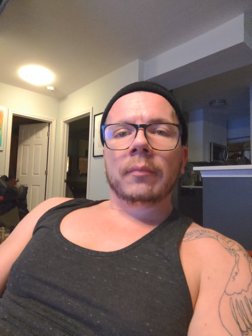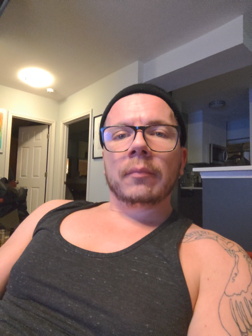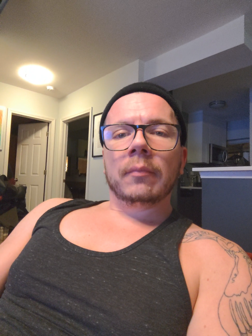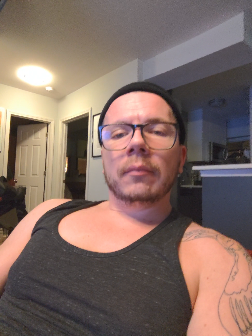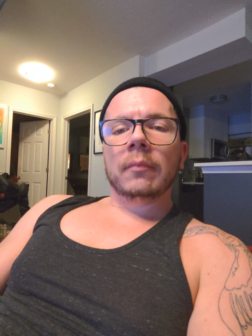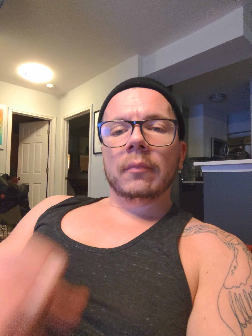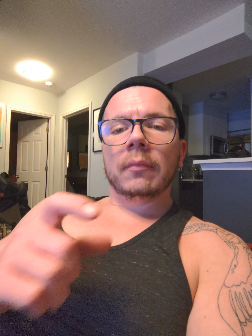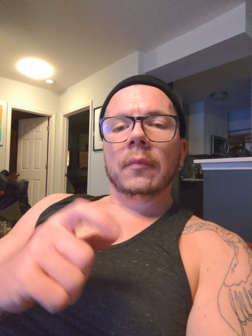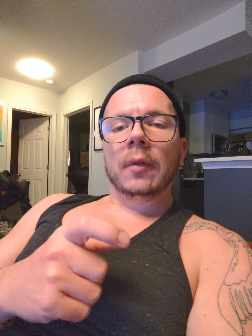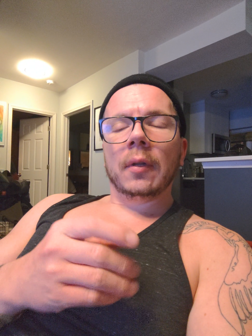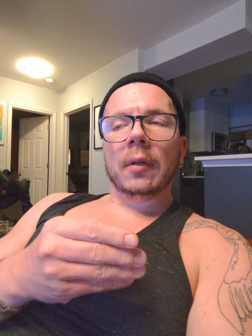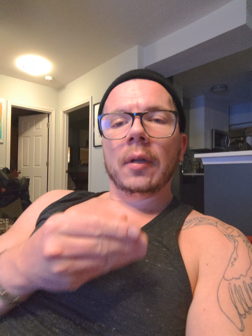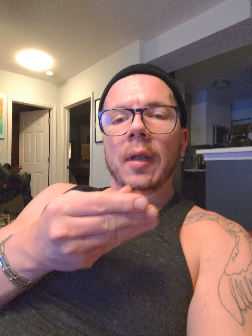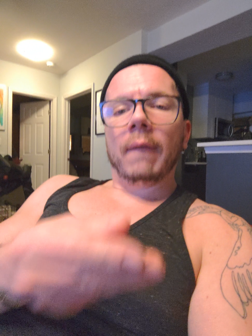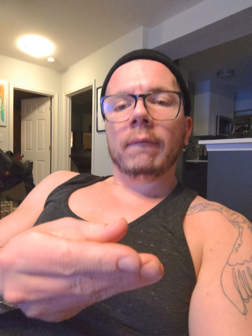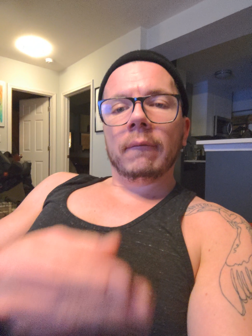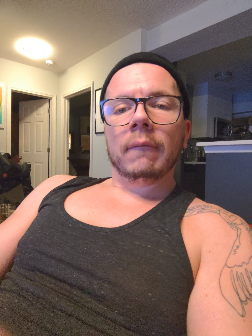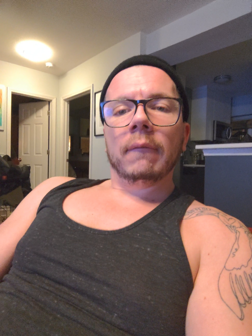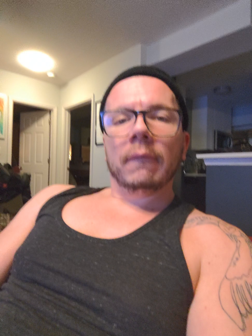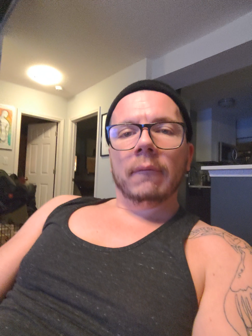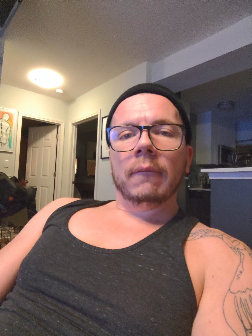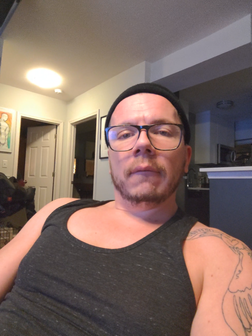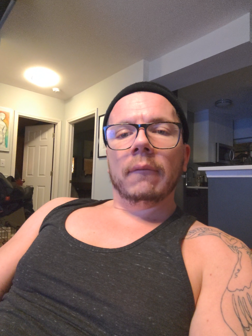give